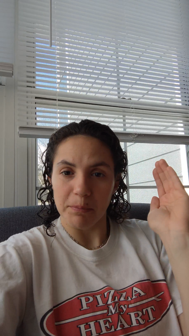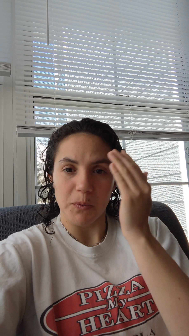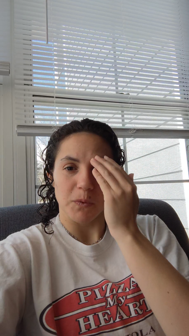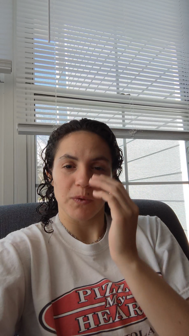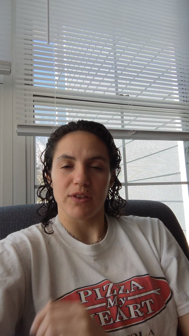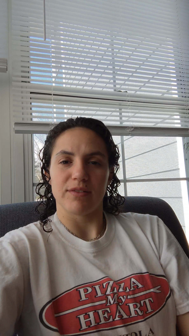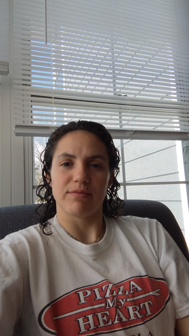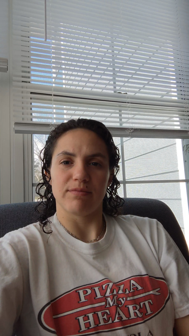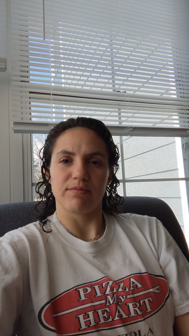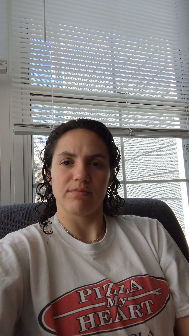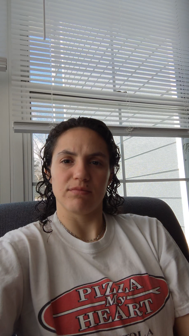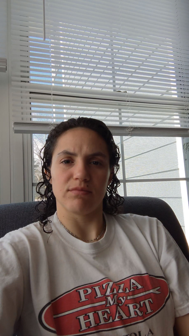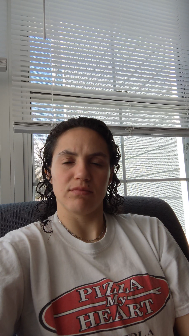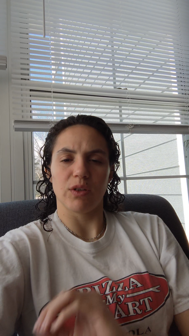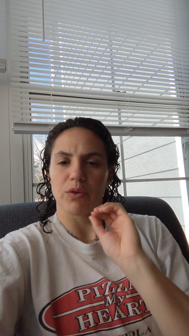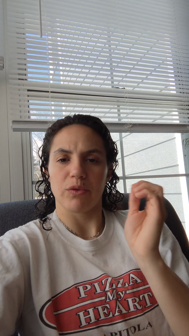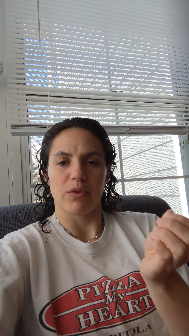none